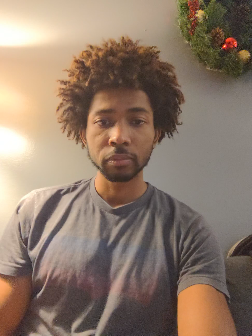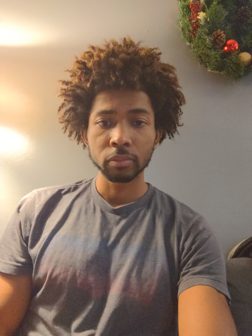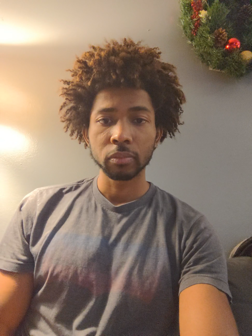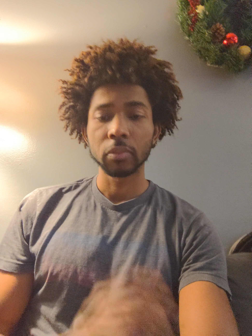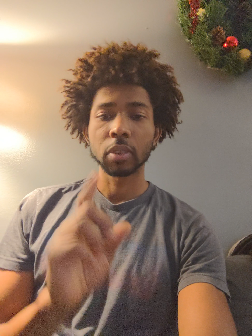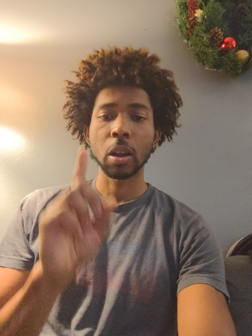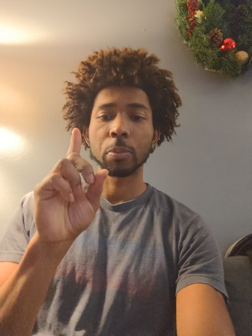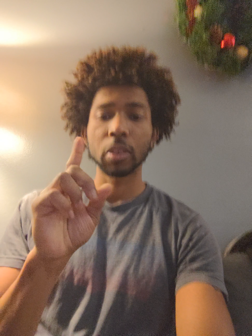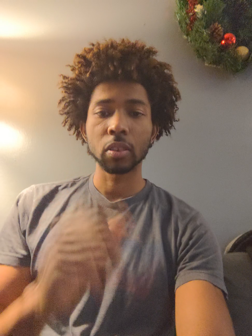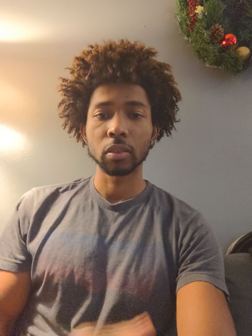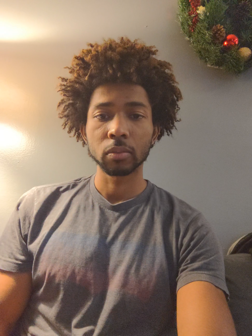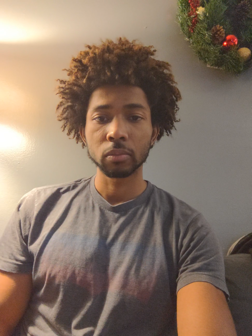up